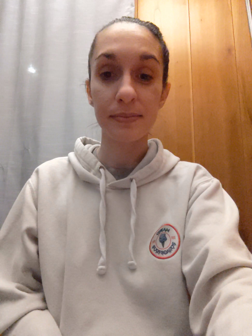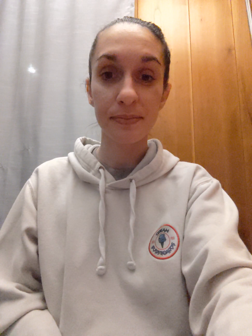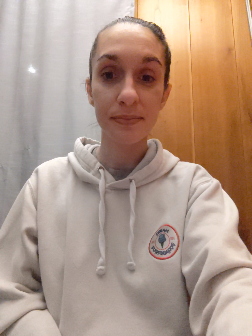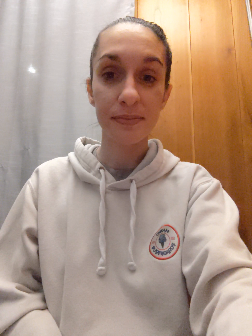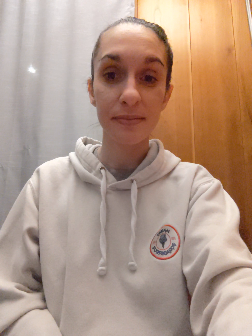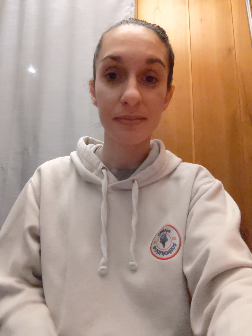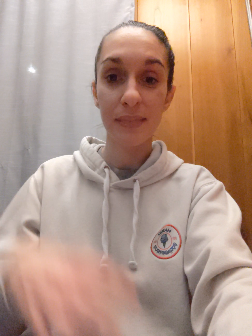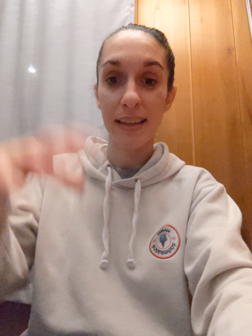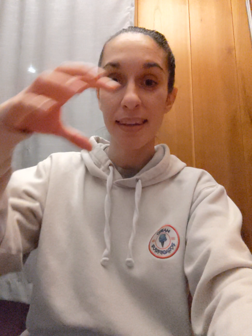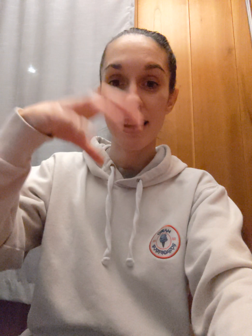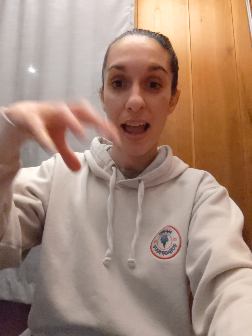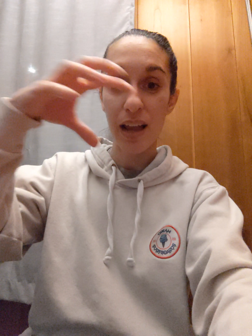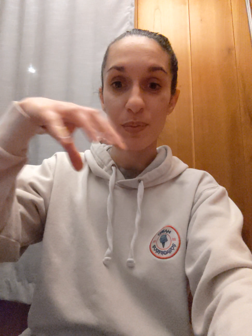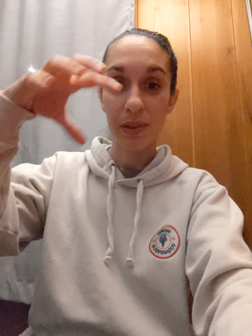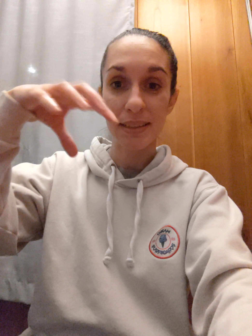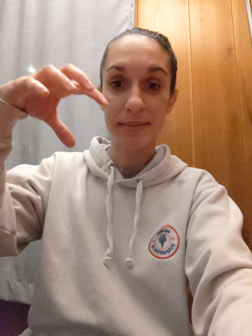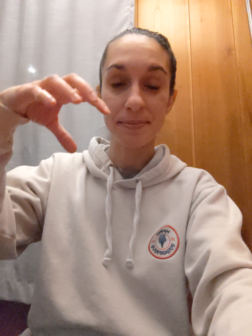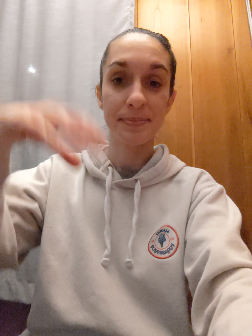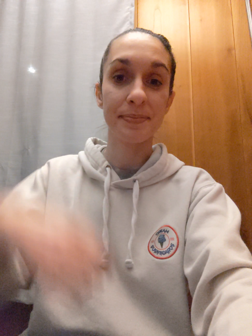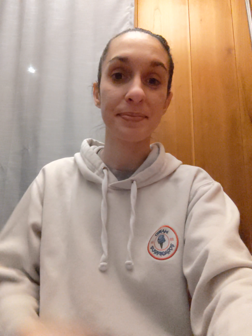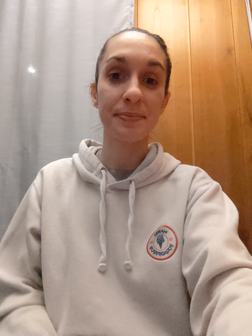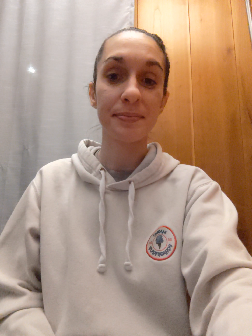cloud